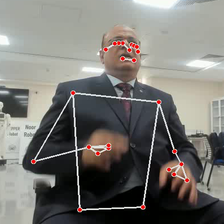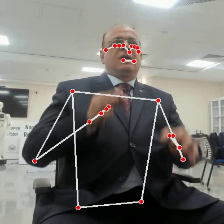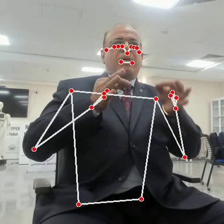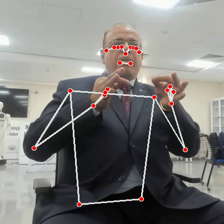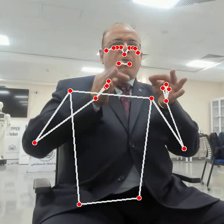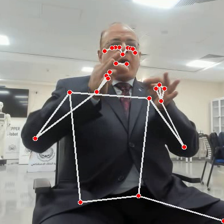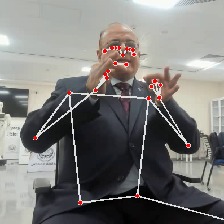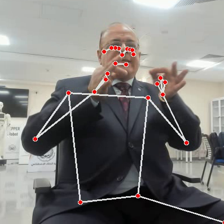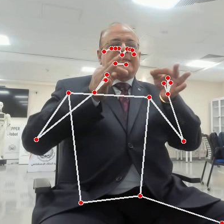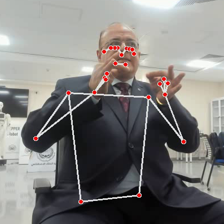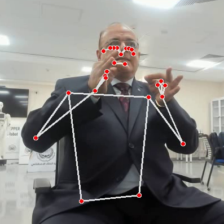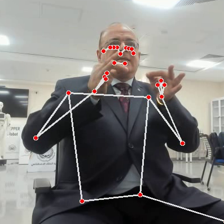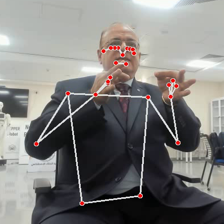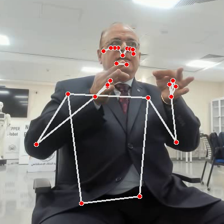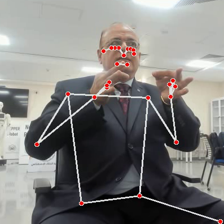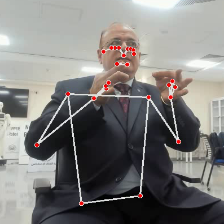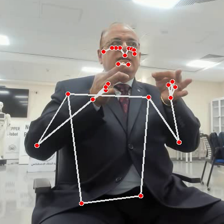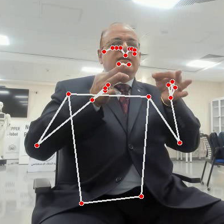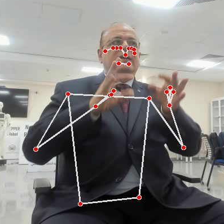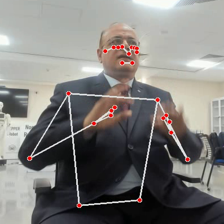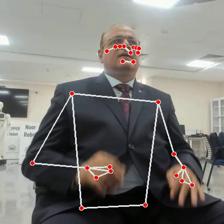mohands